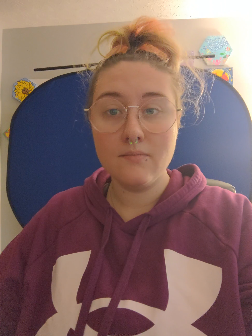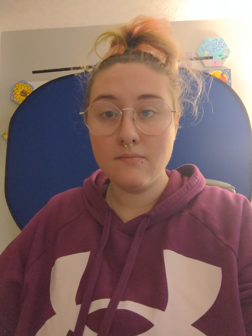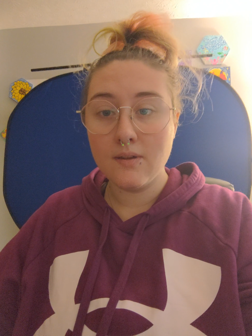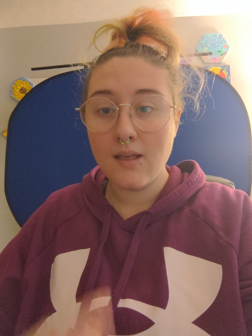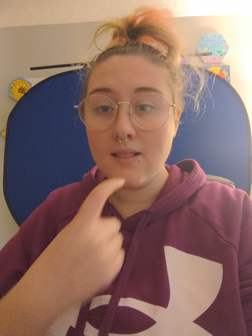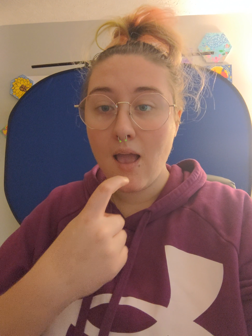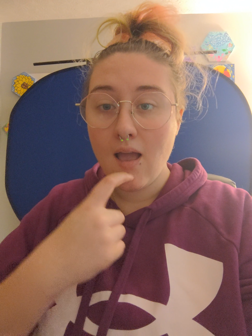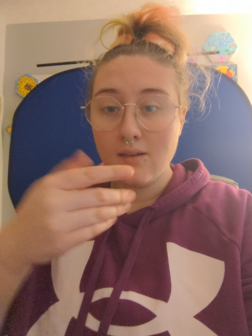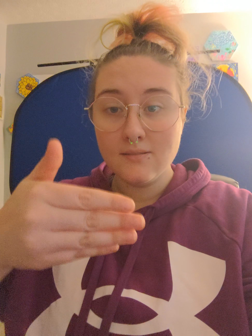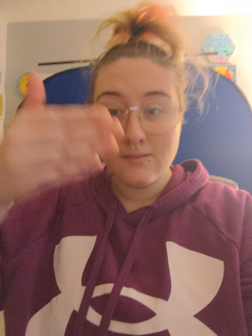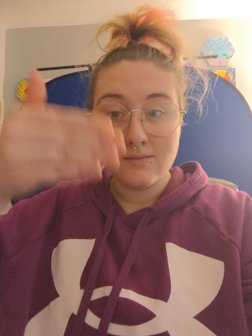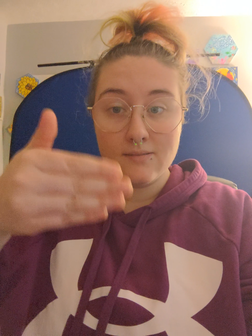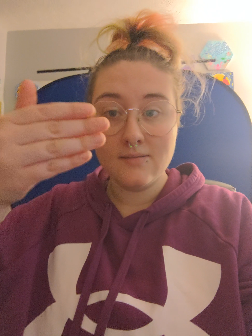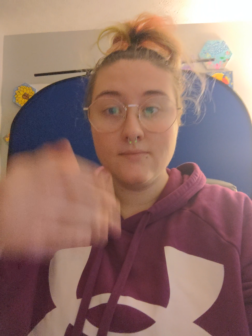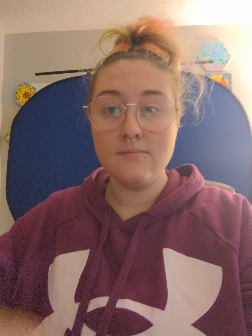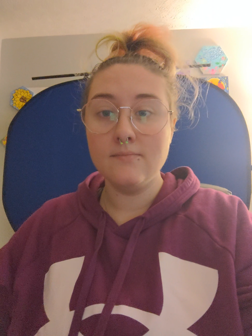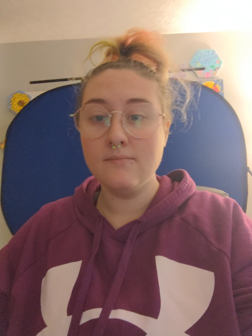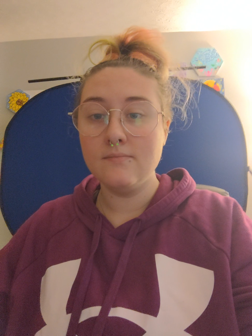window